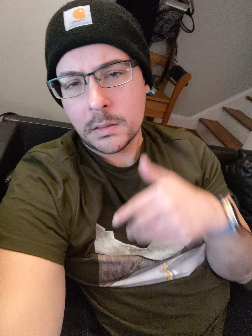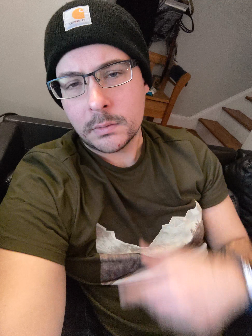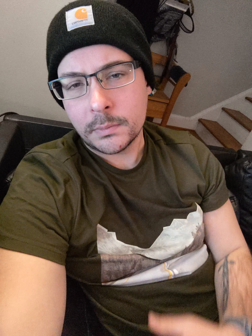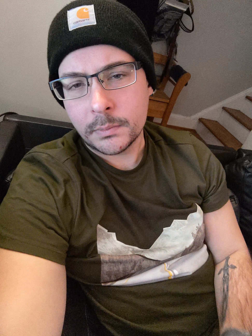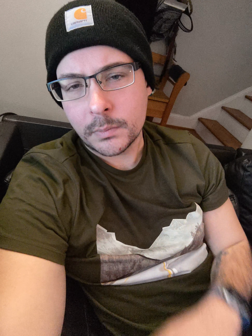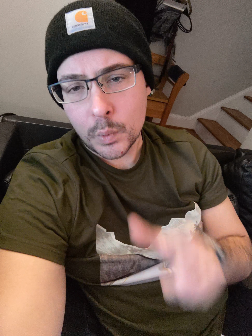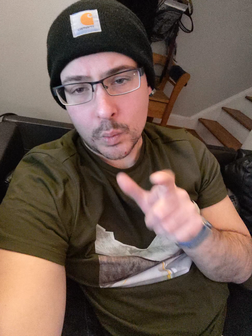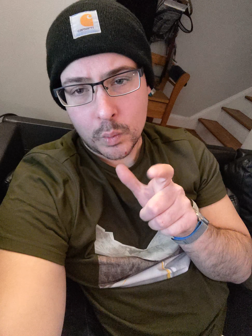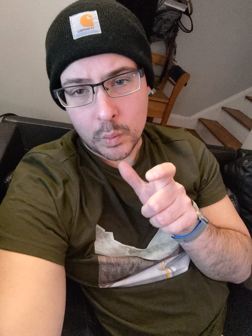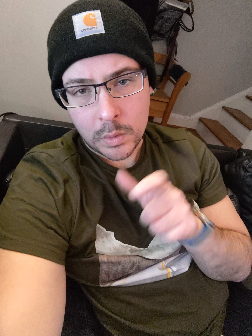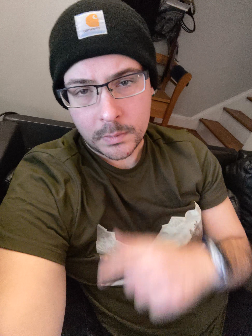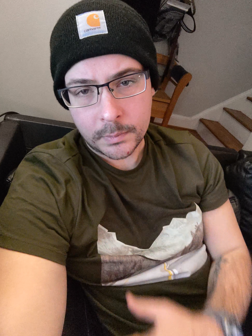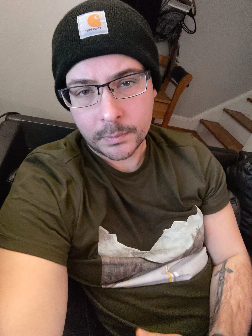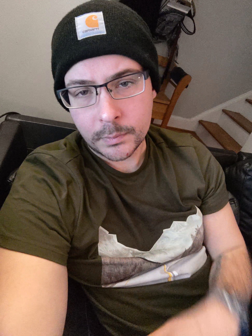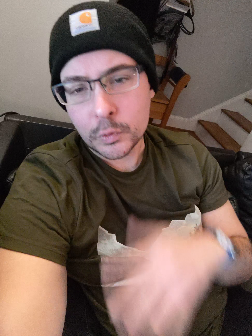who